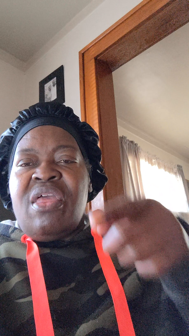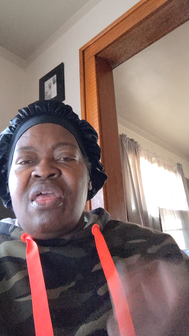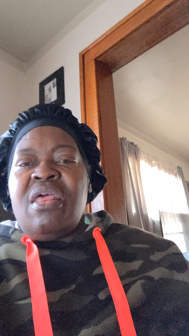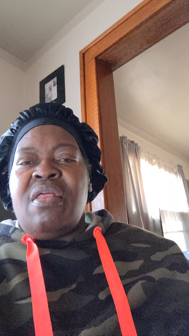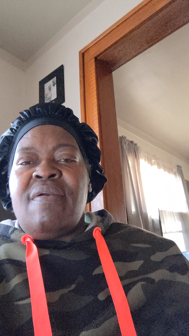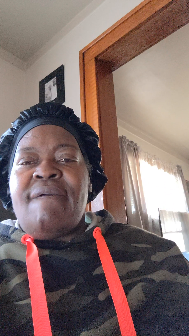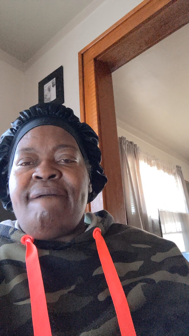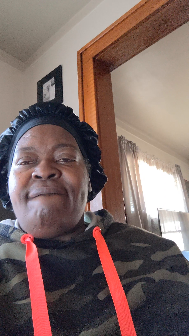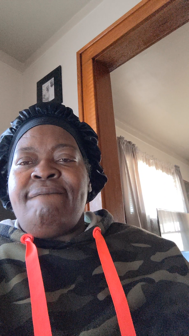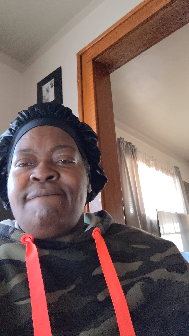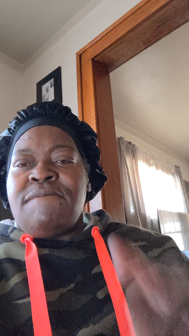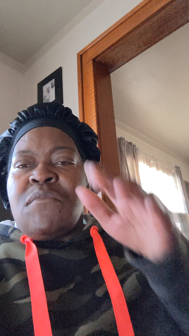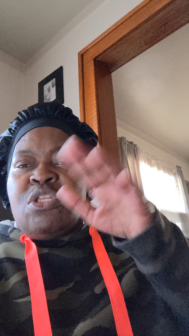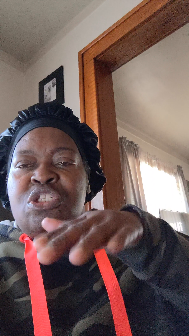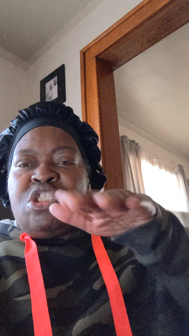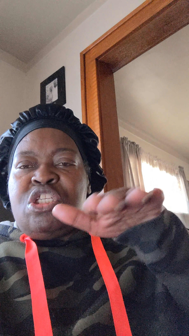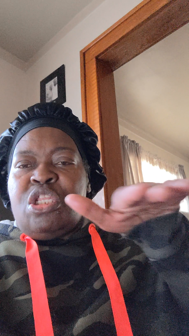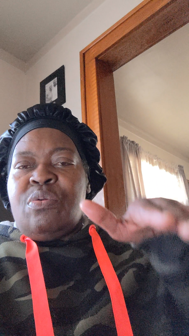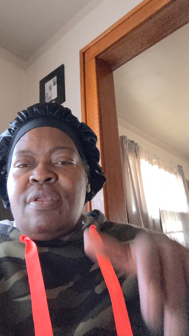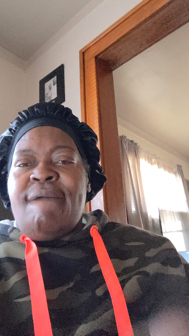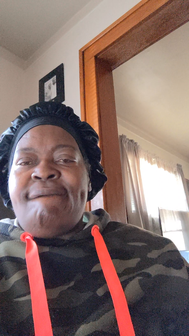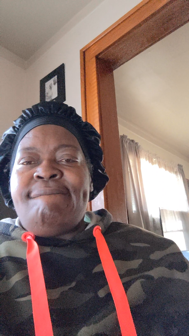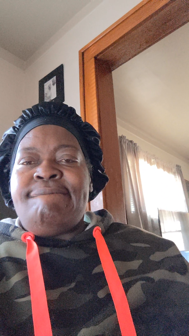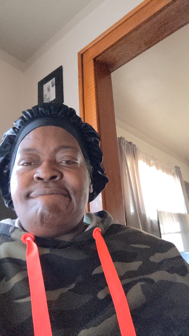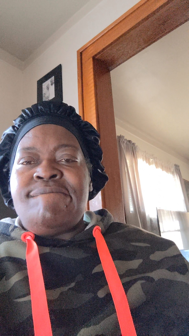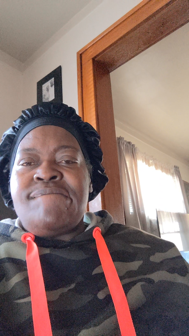children